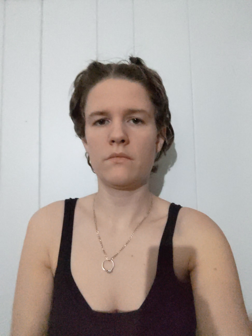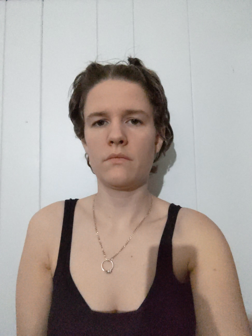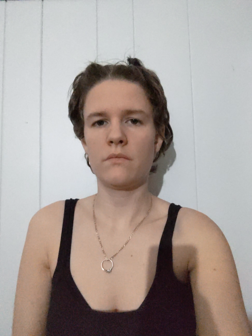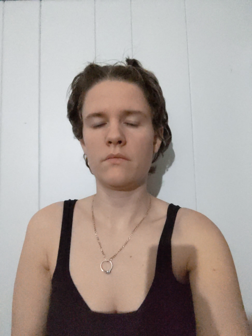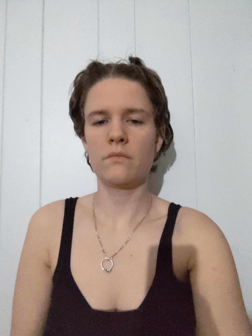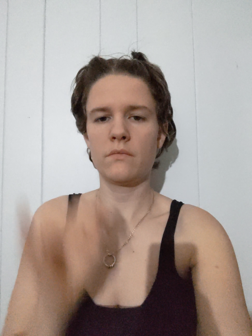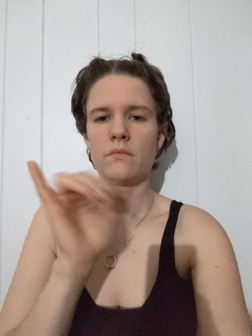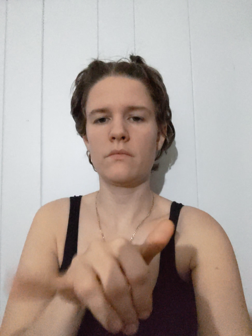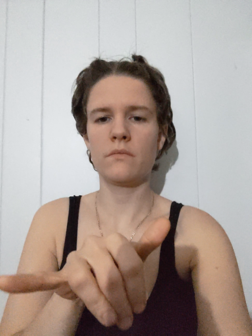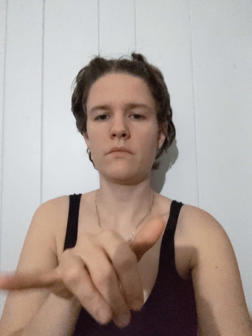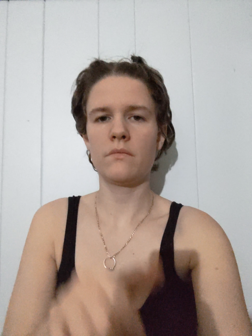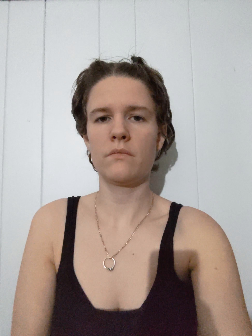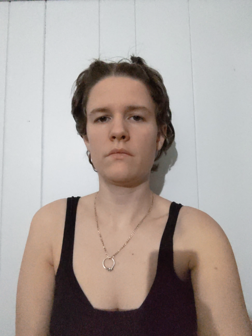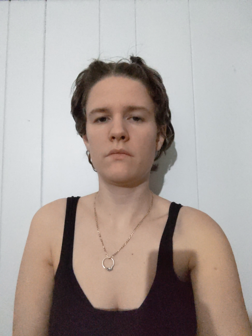that